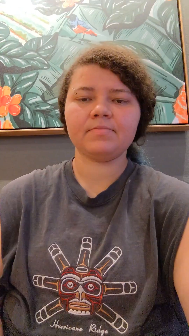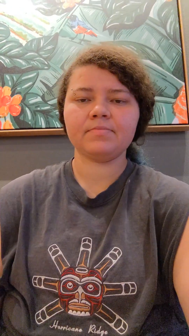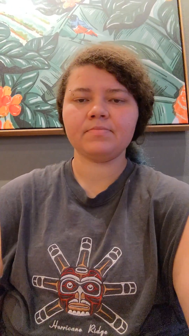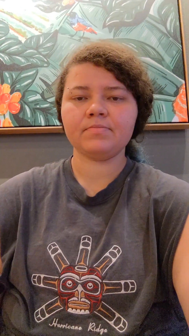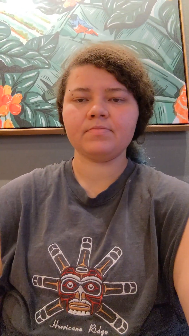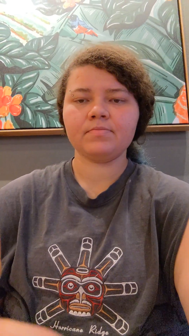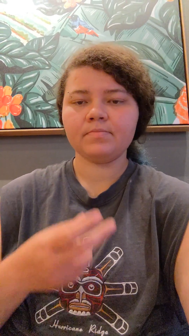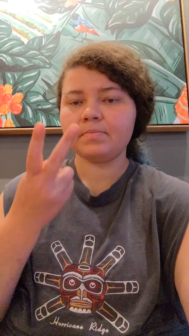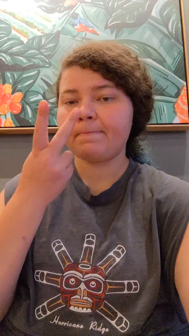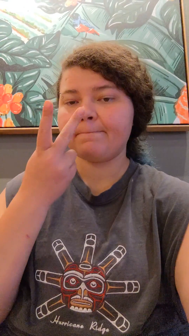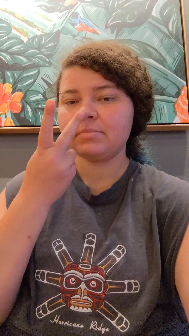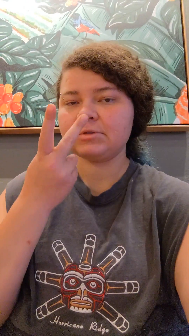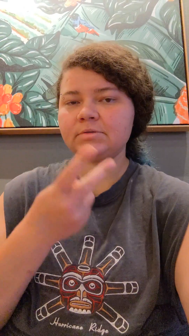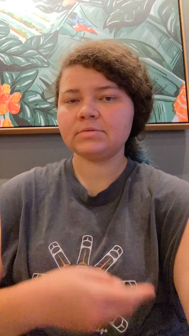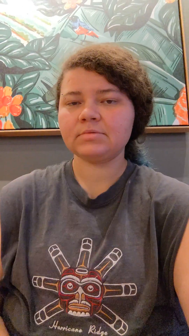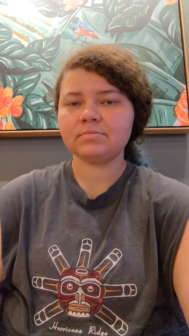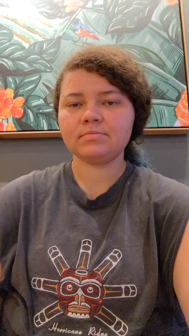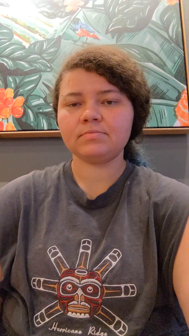penis